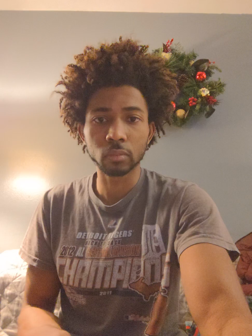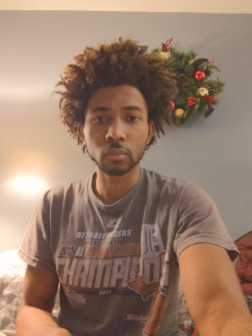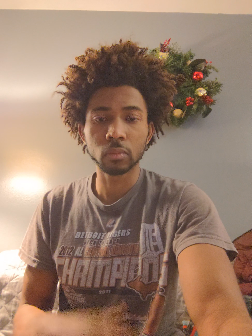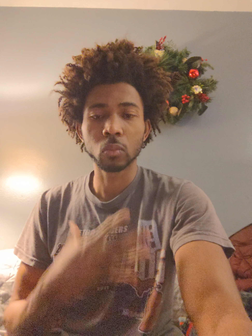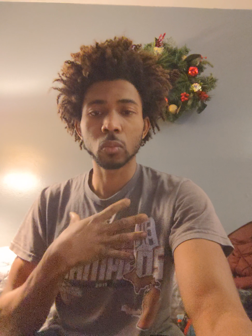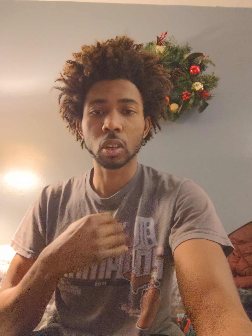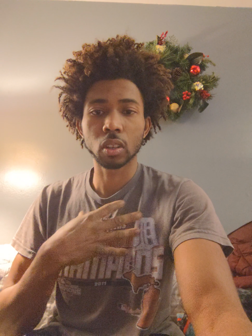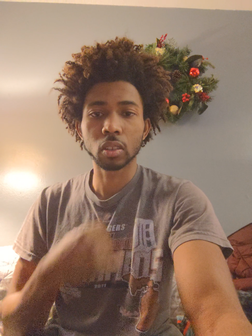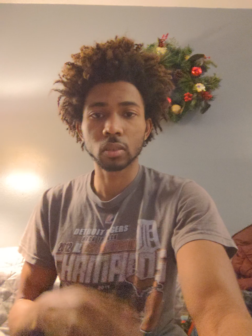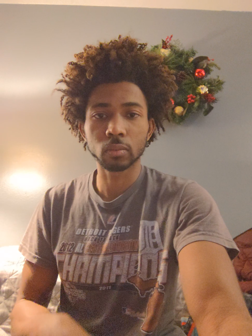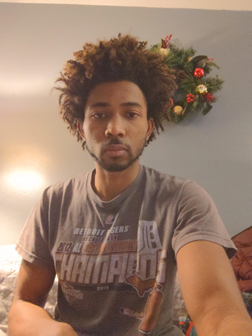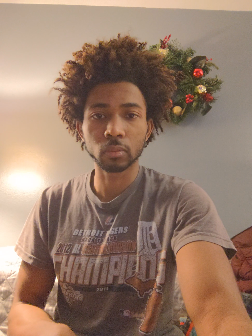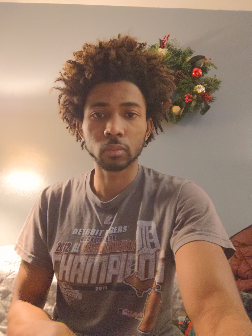white